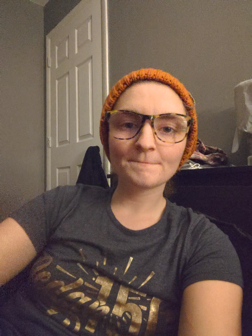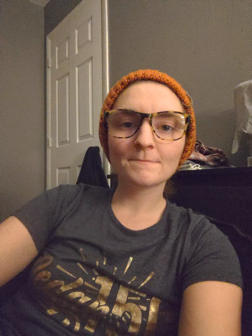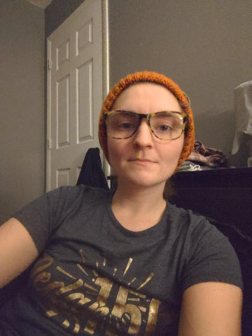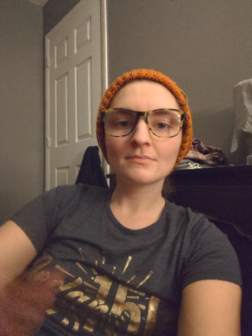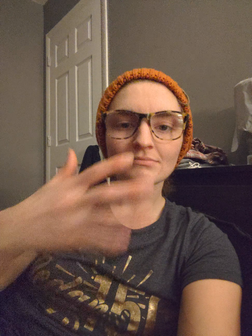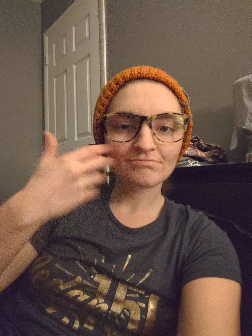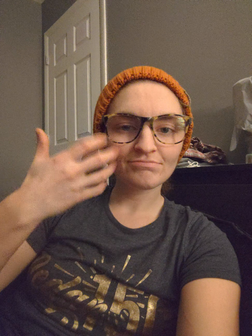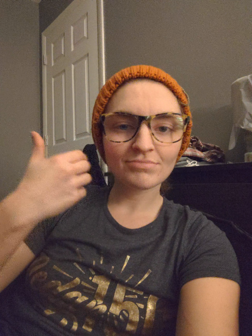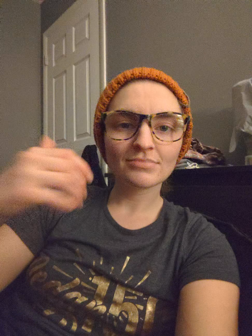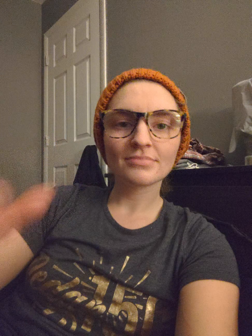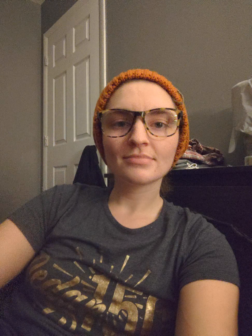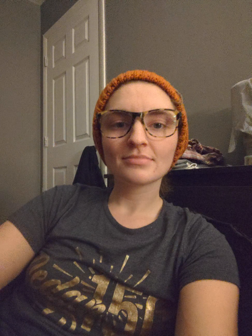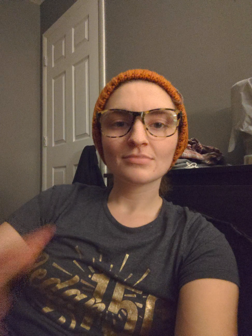tiger